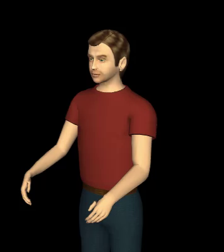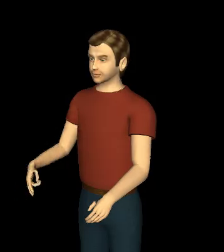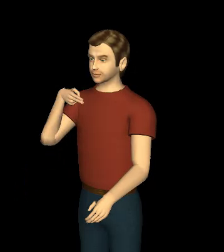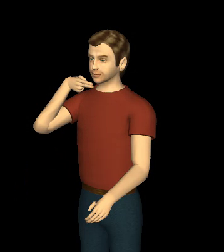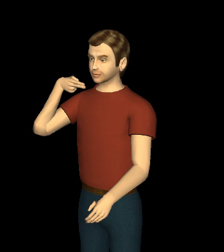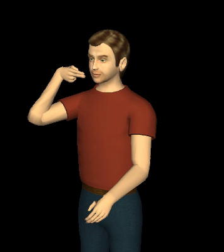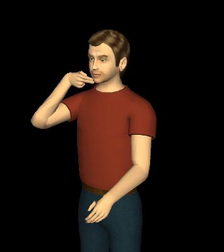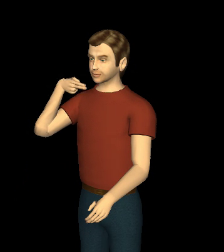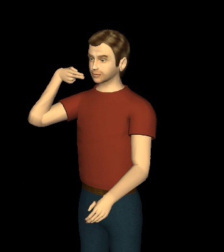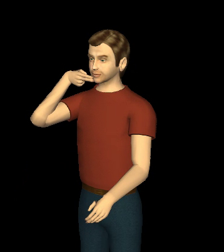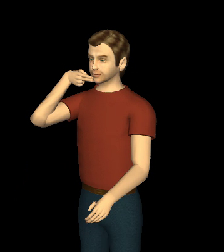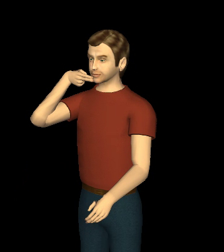نوفمبر